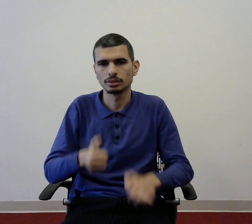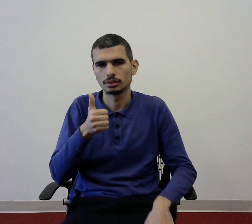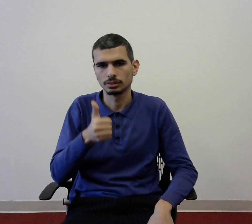yaxşı